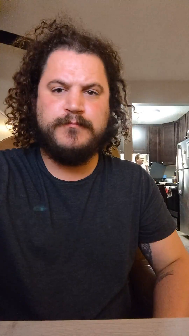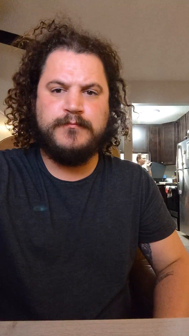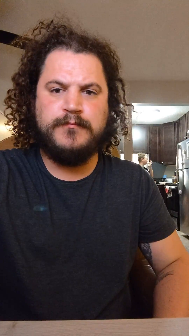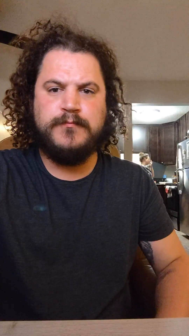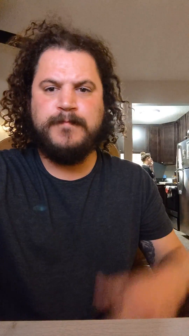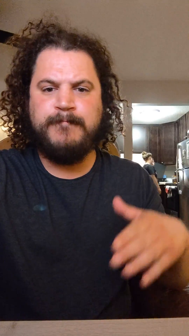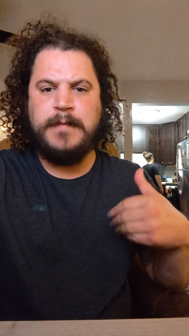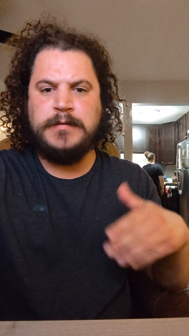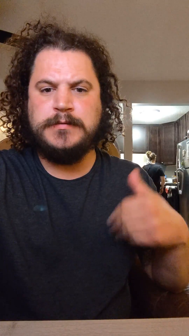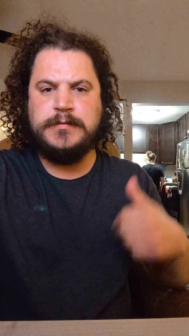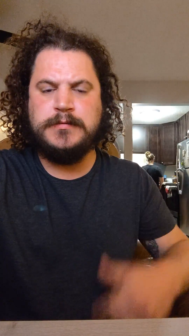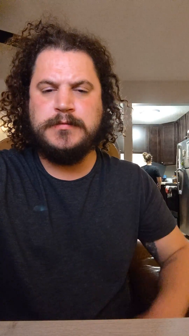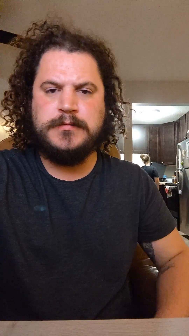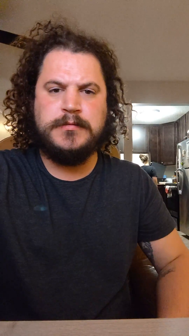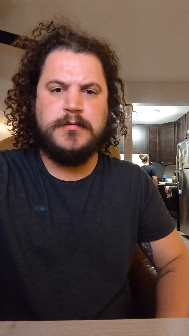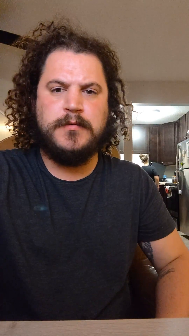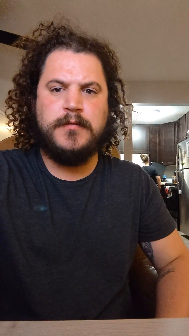pants